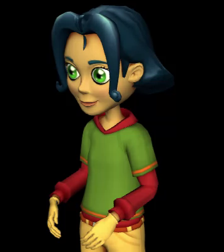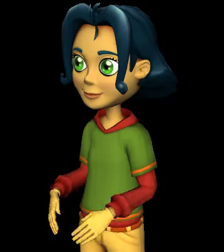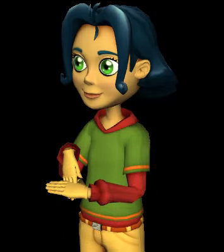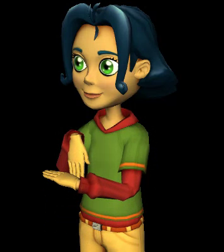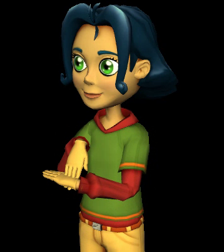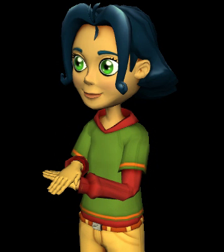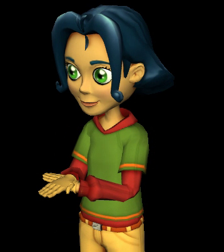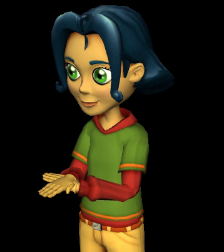قبو